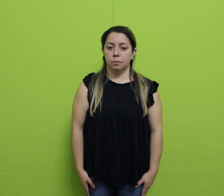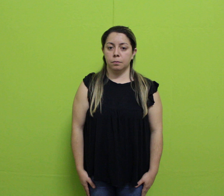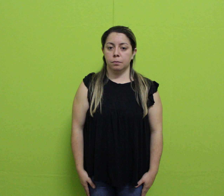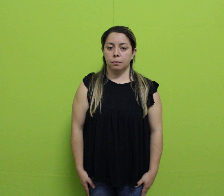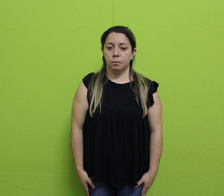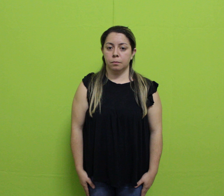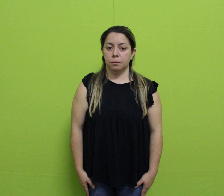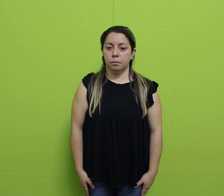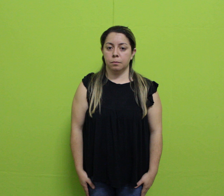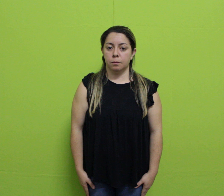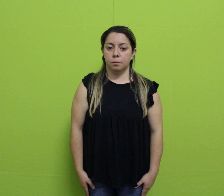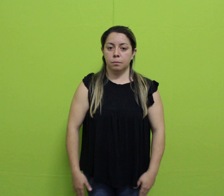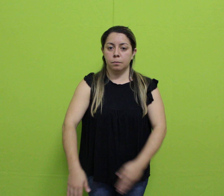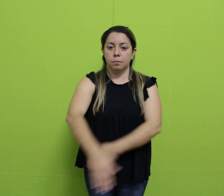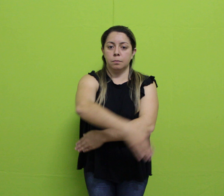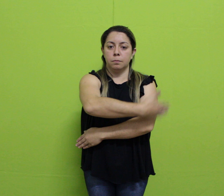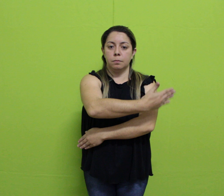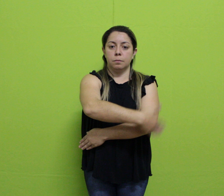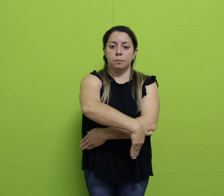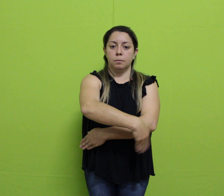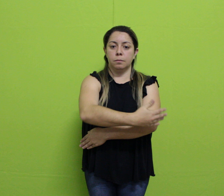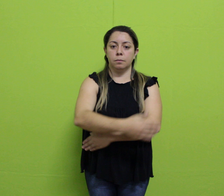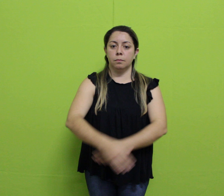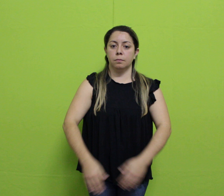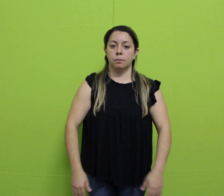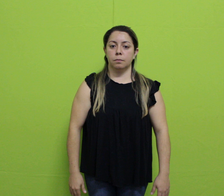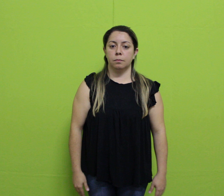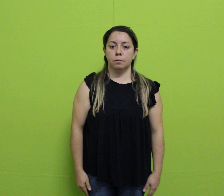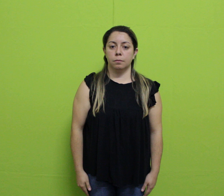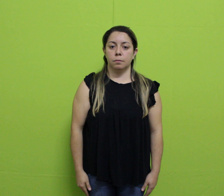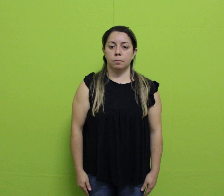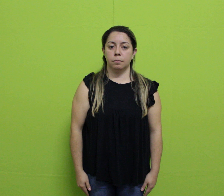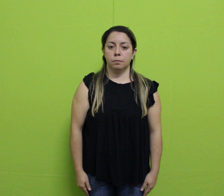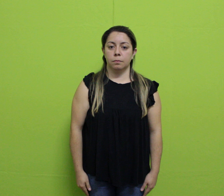esquina